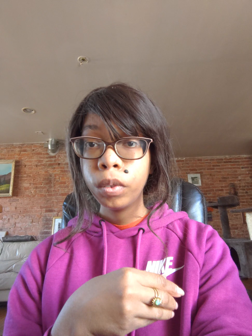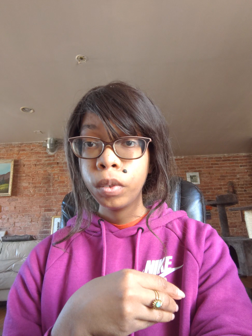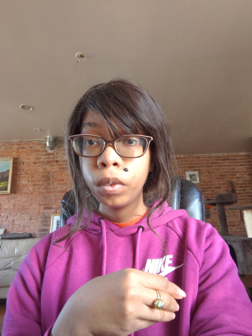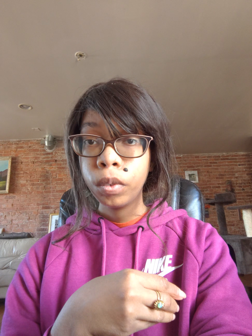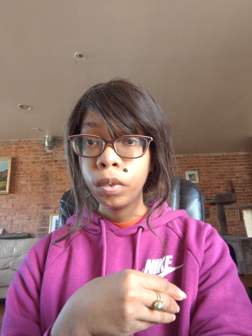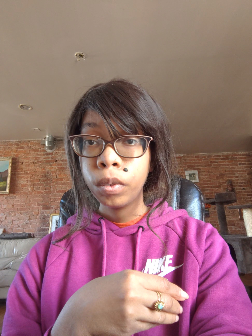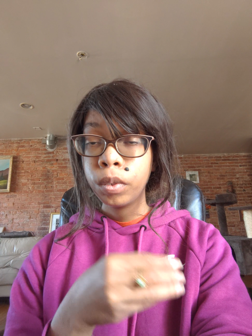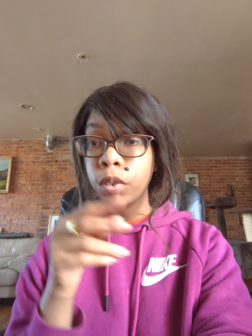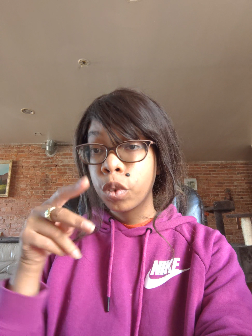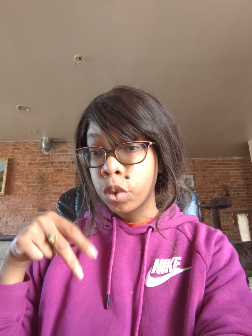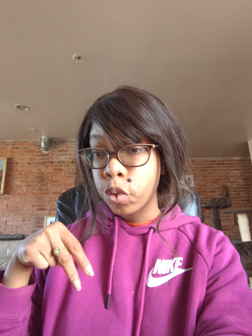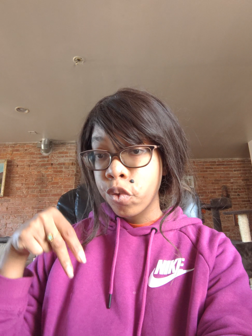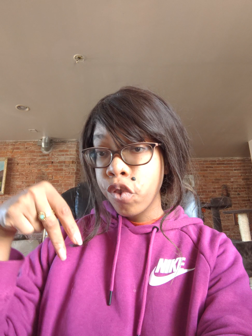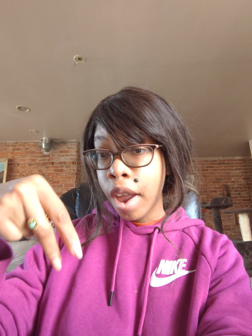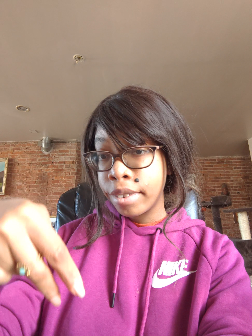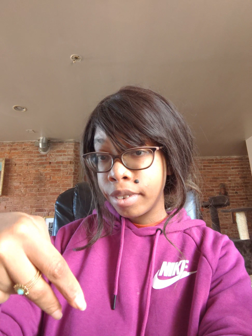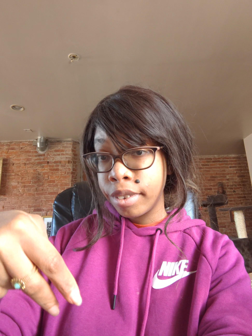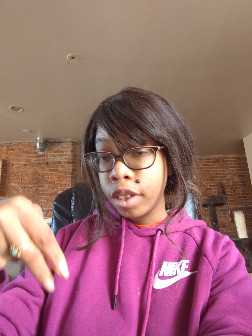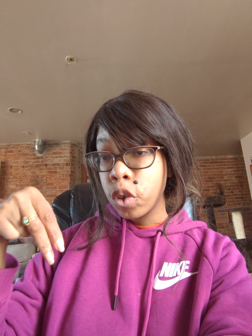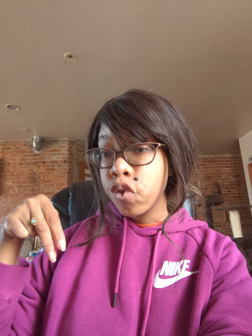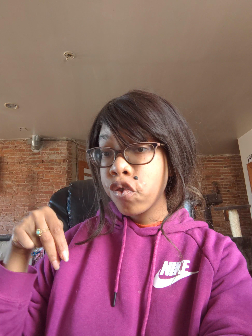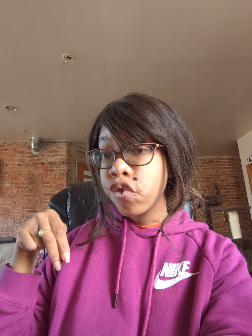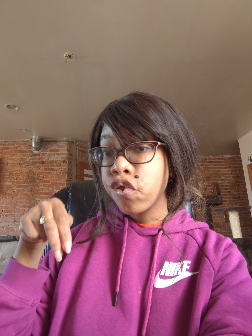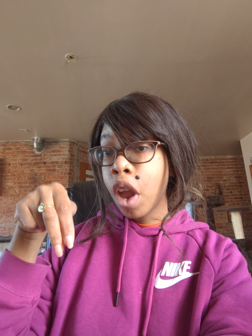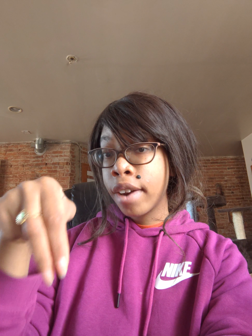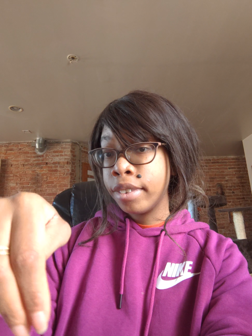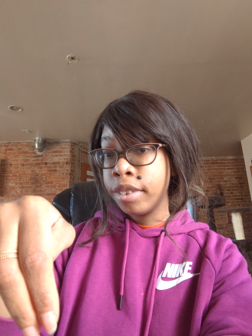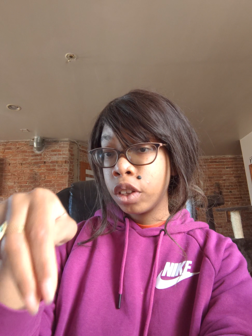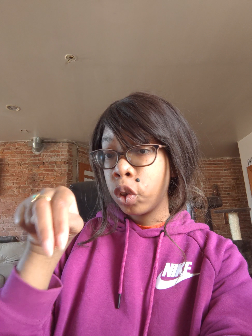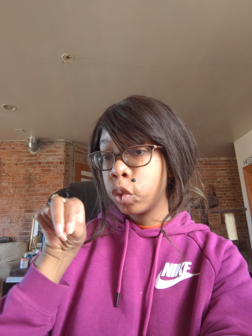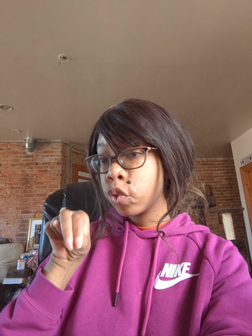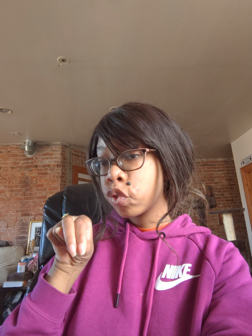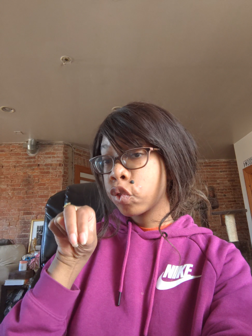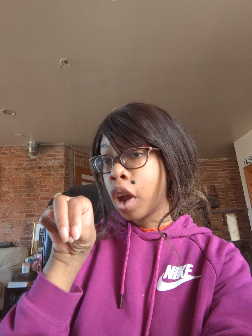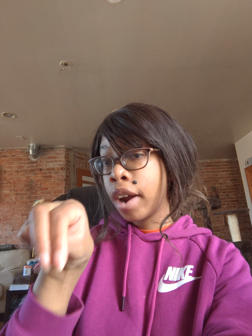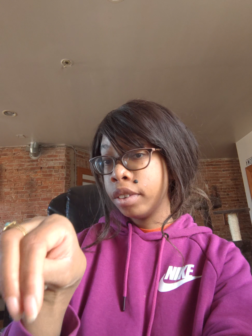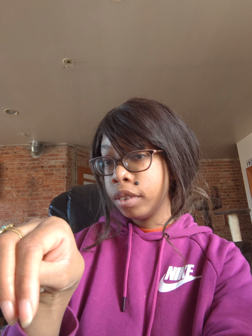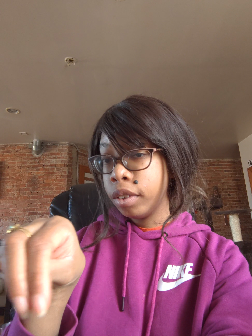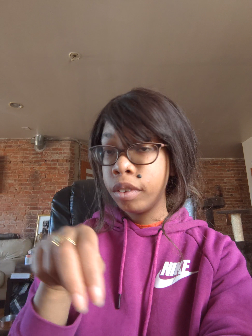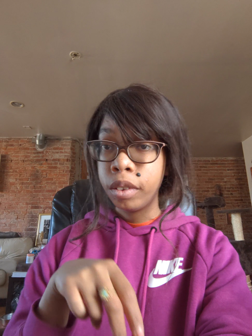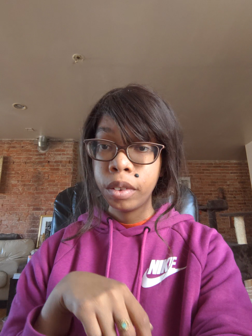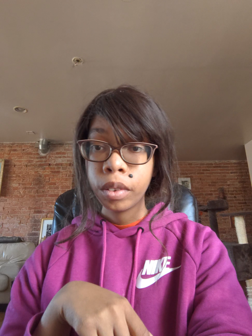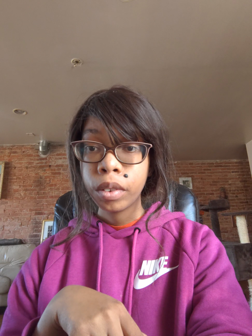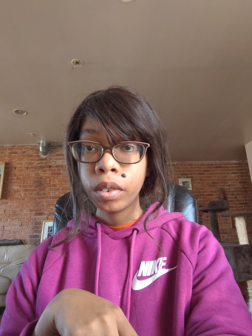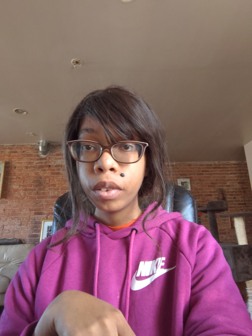ride